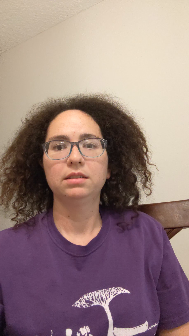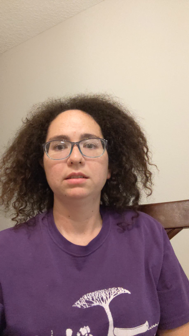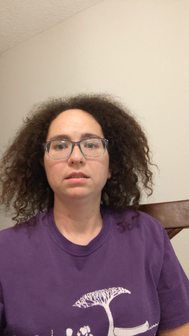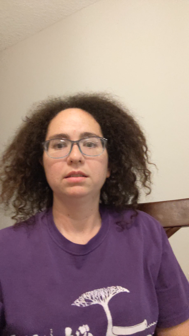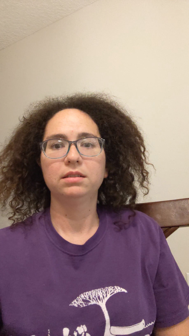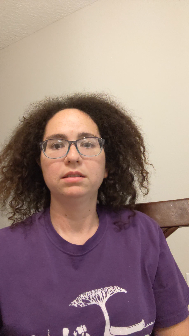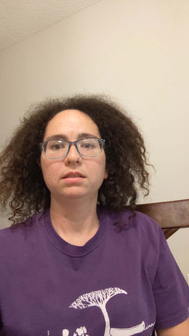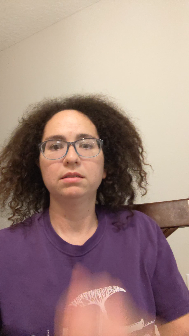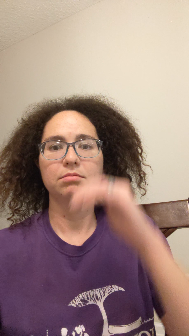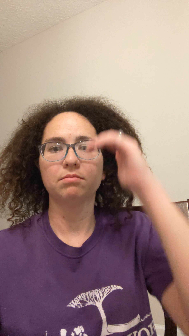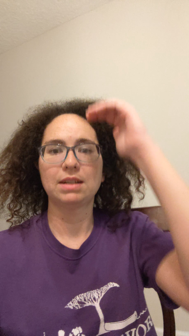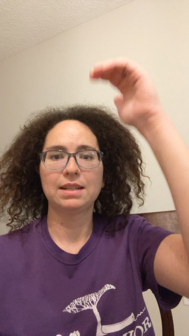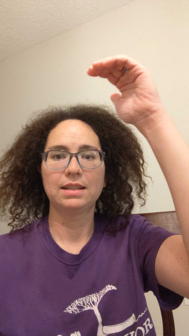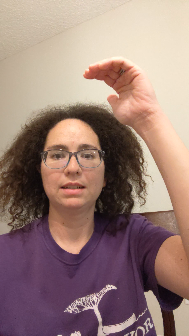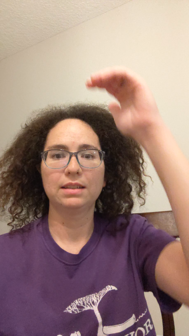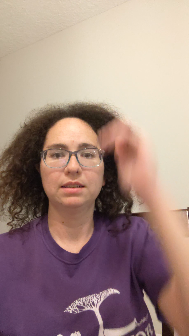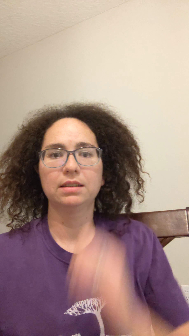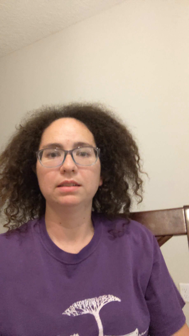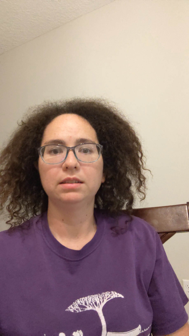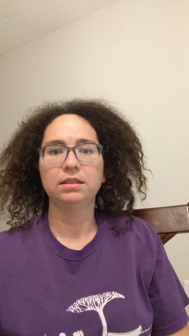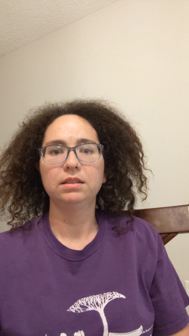big